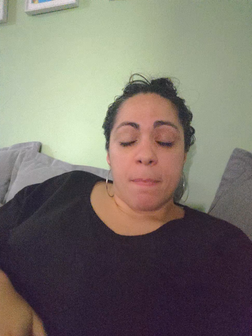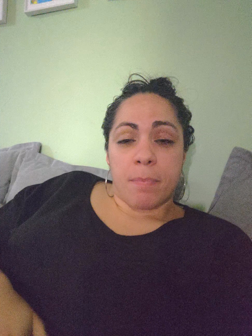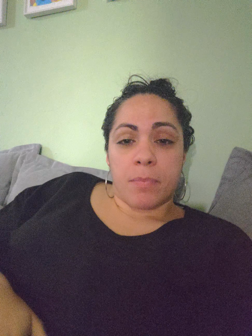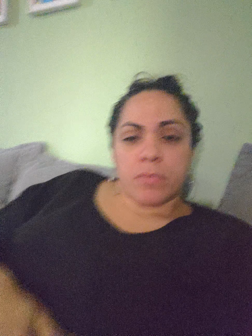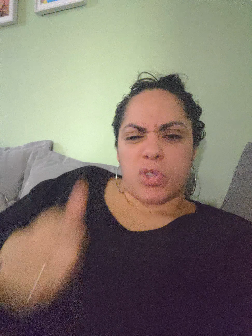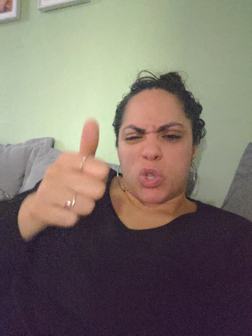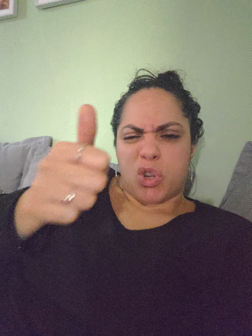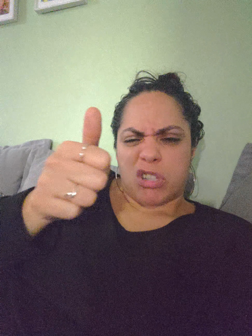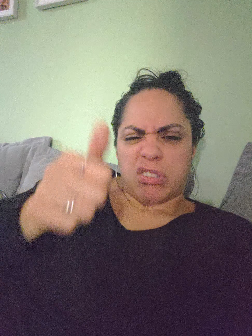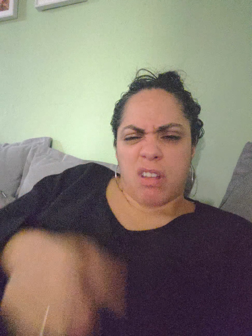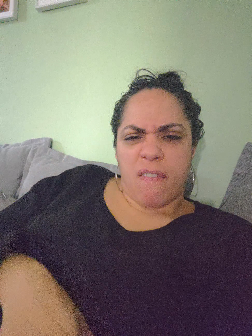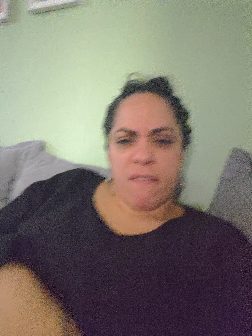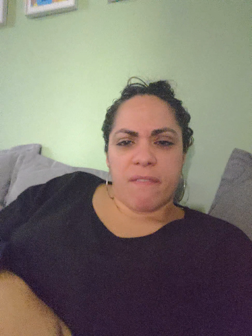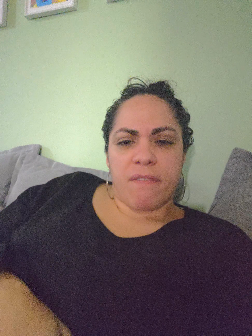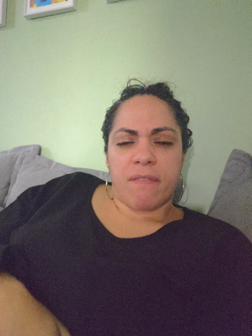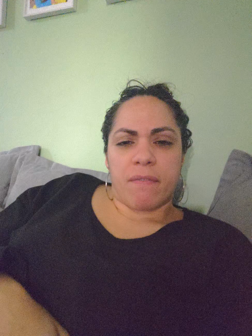yourself